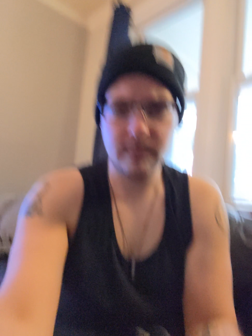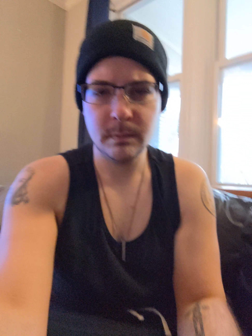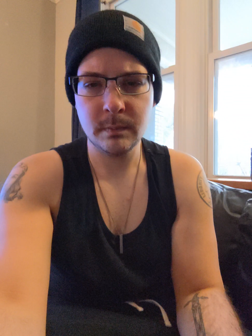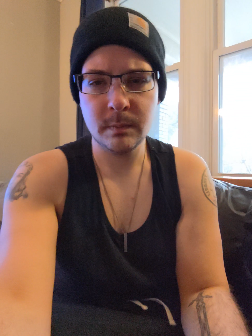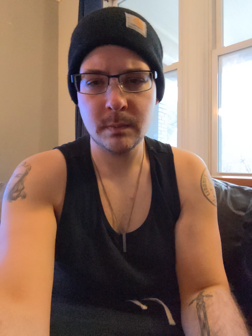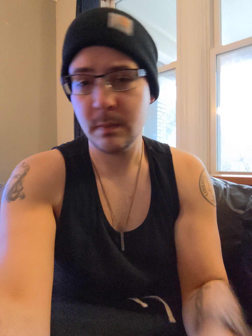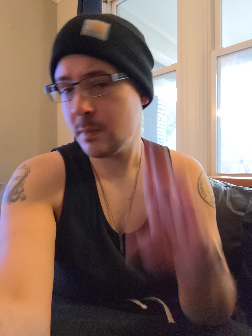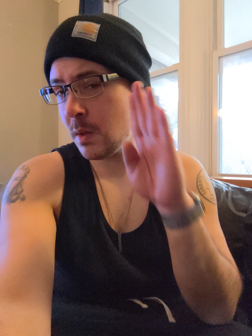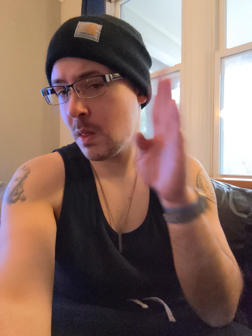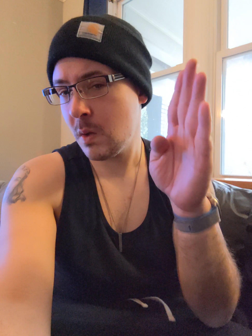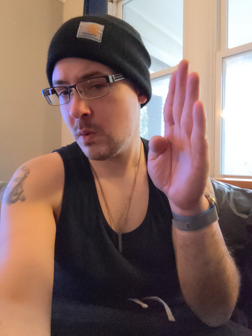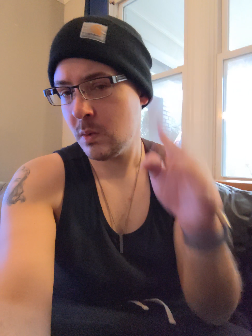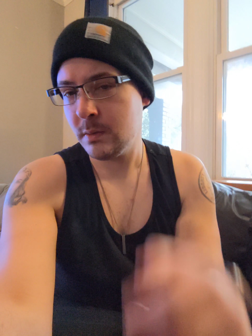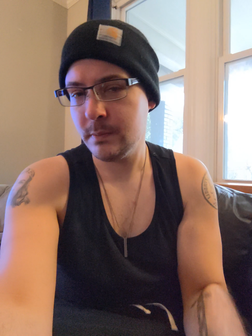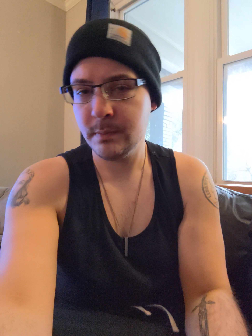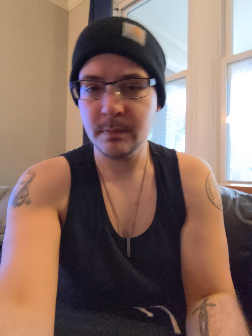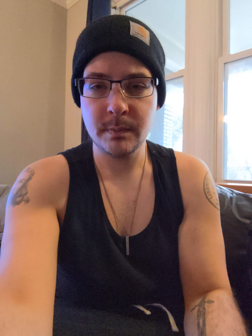hello